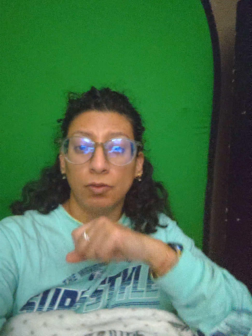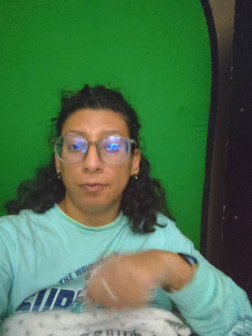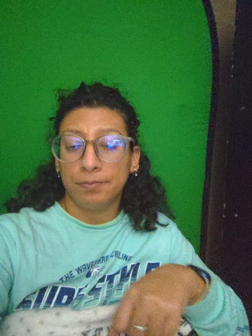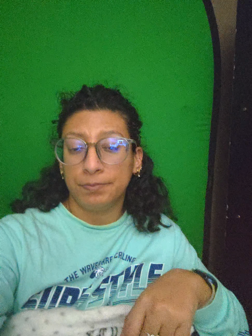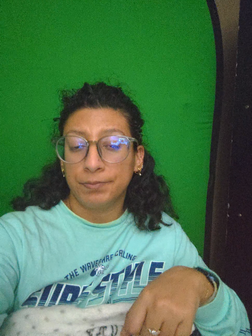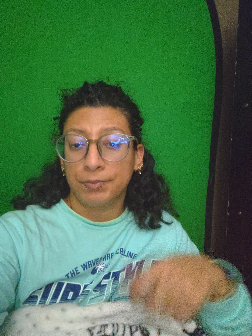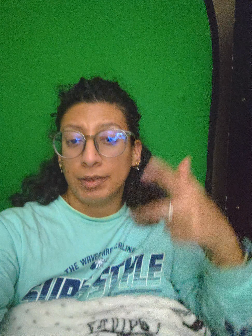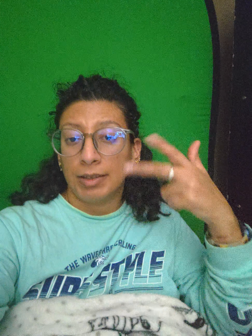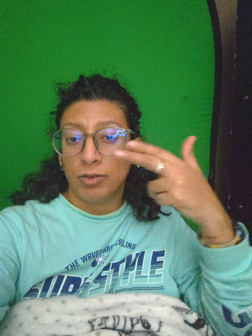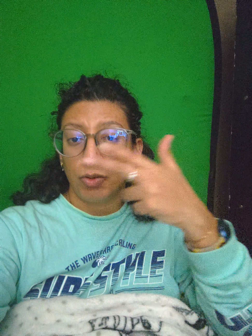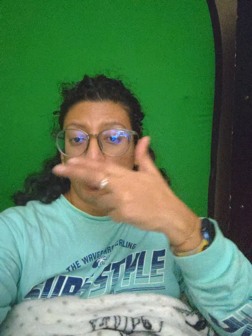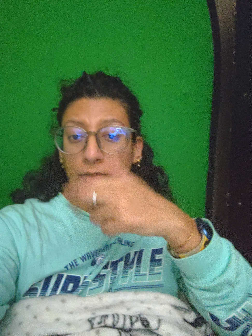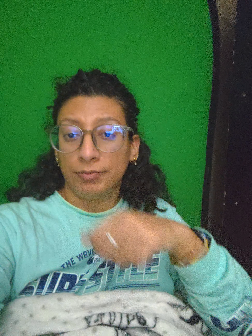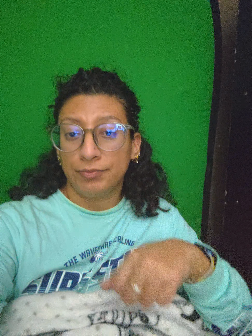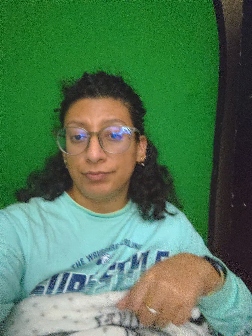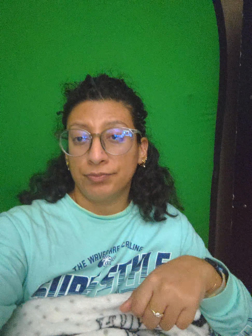scissors